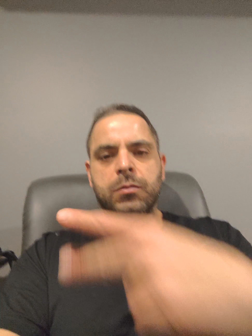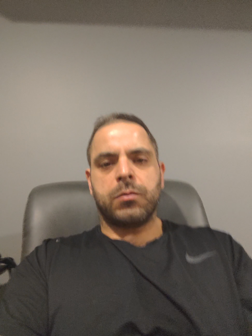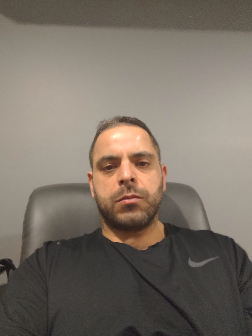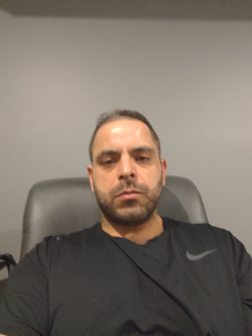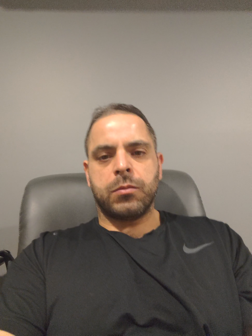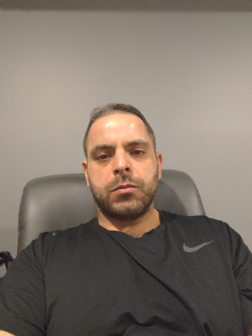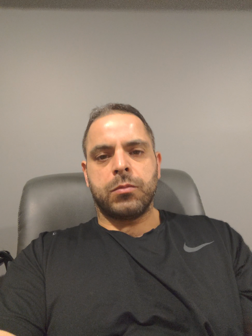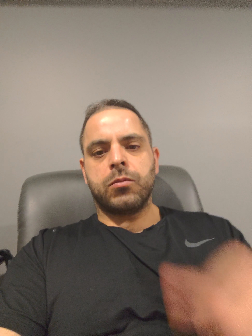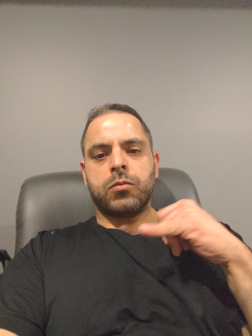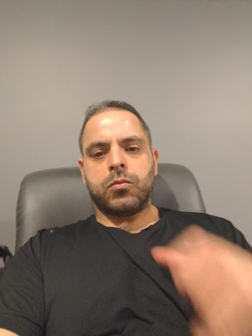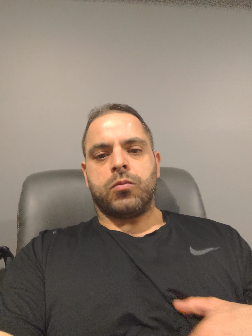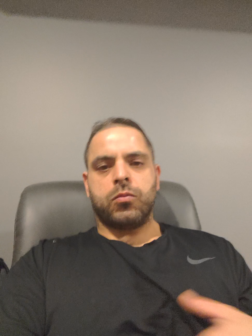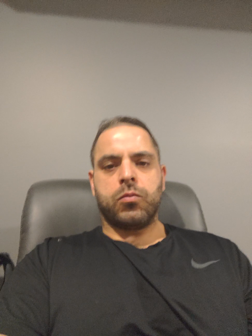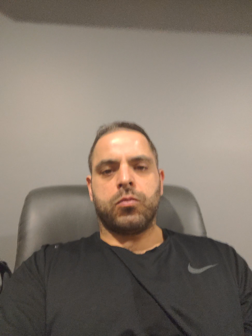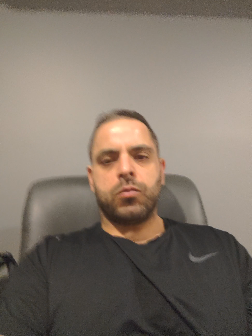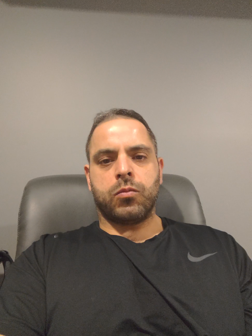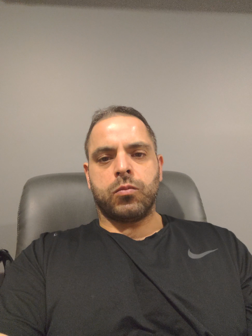pajamas